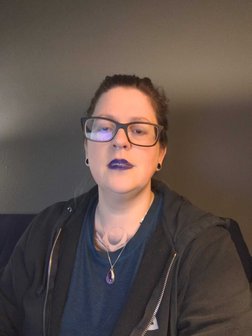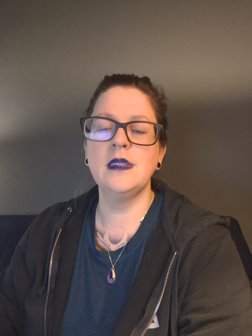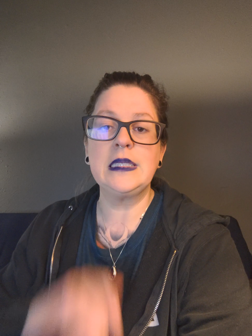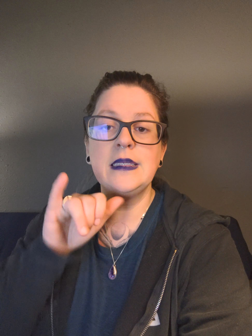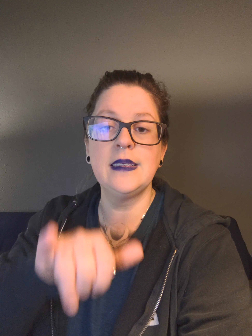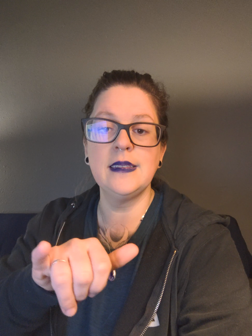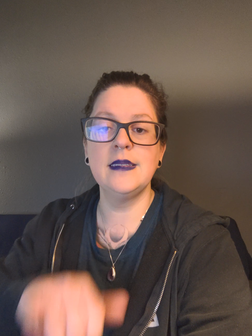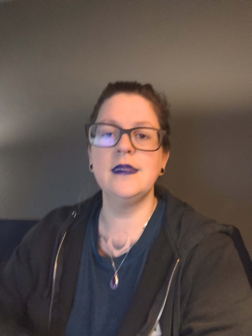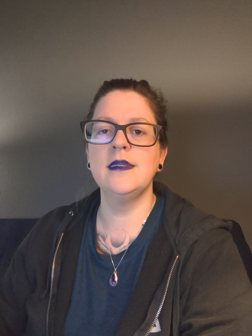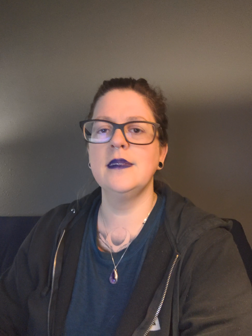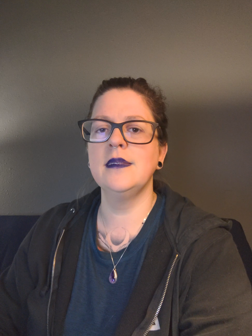stay